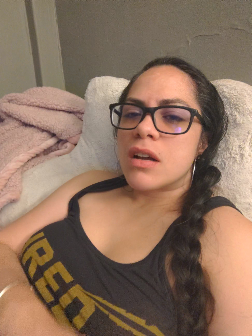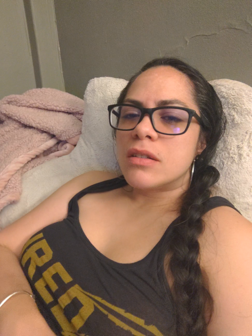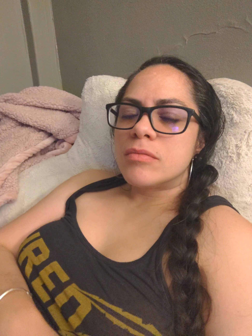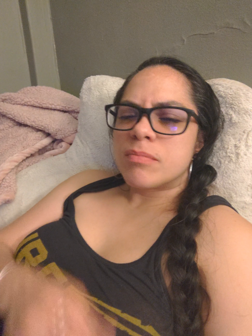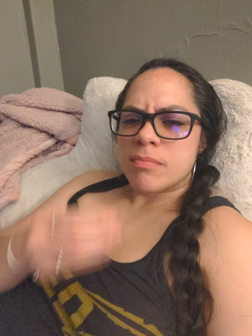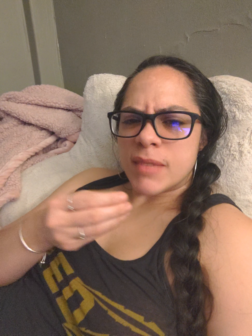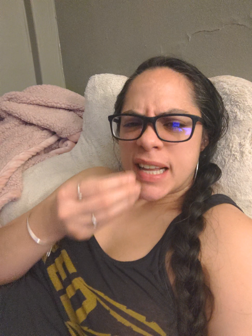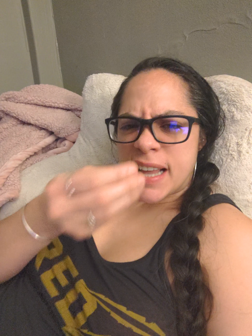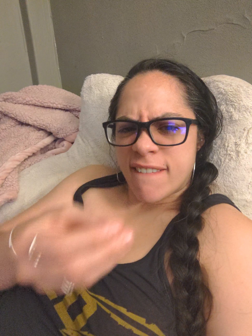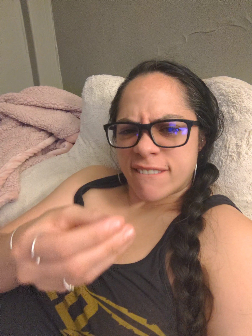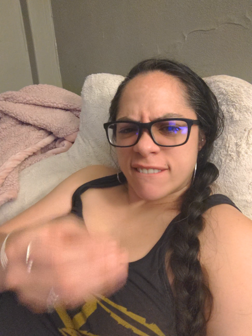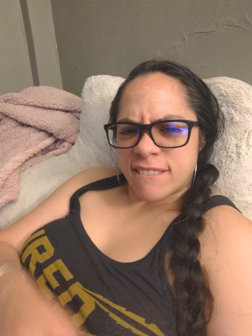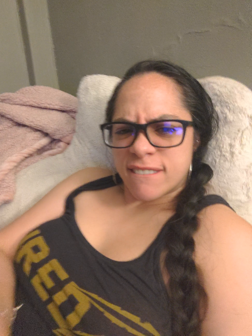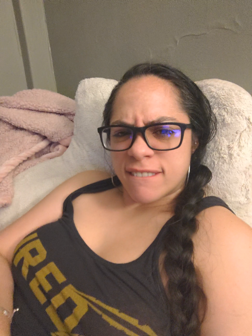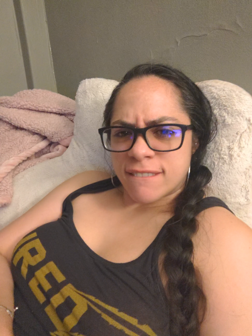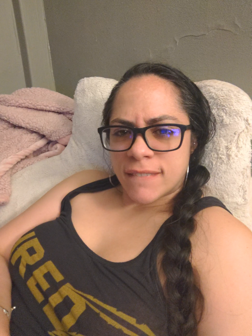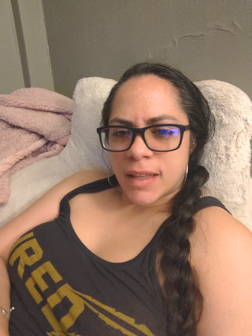give